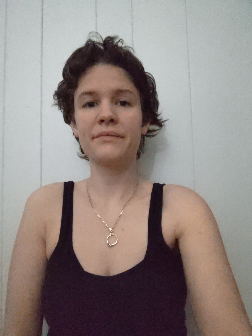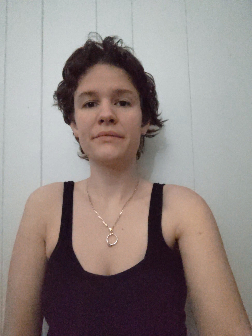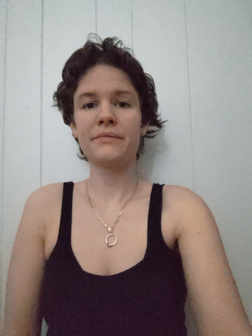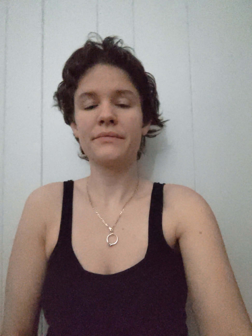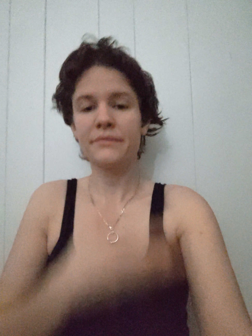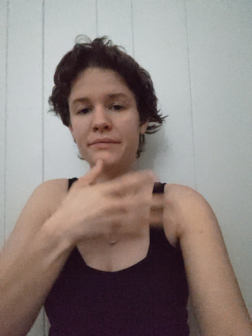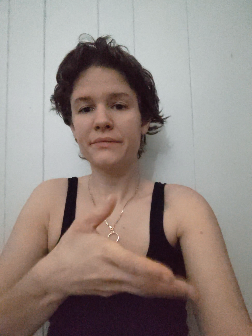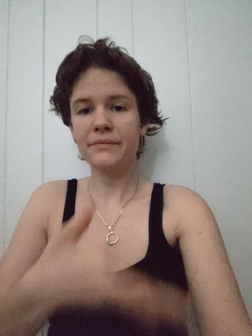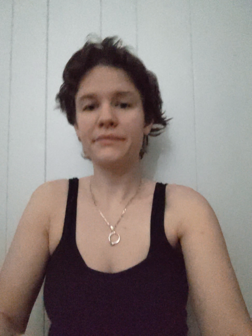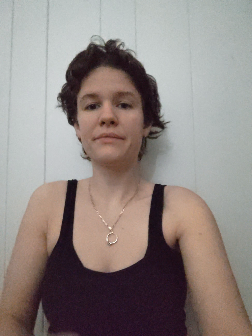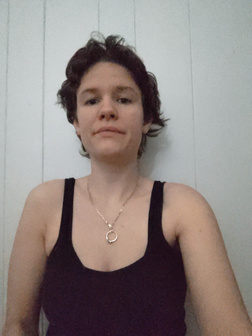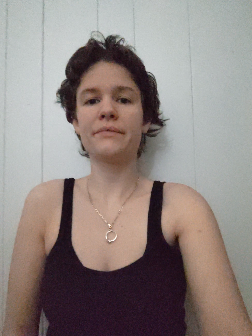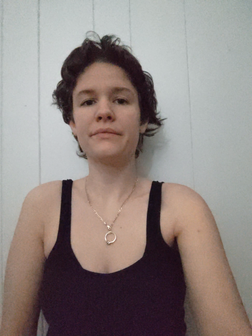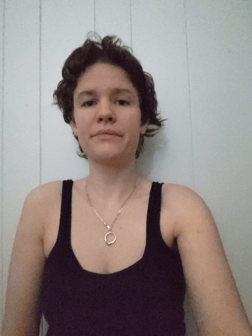grandma